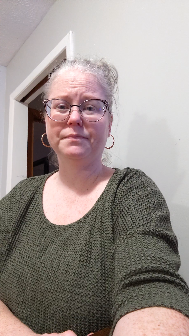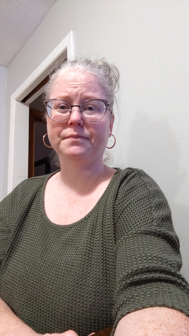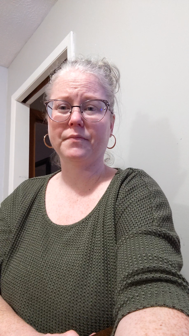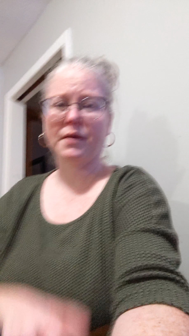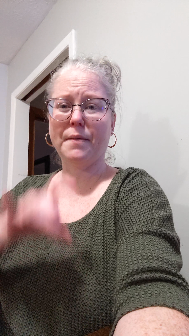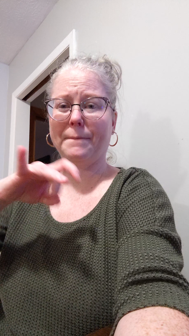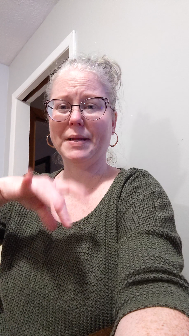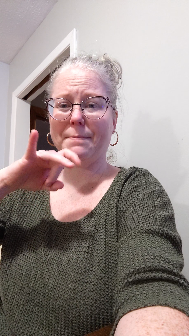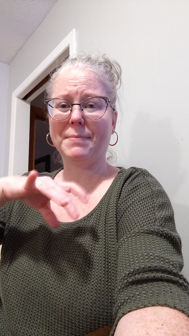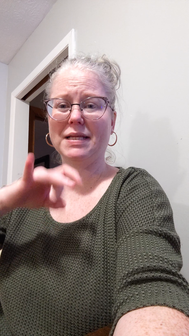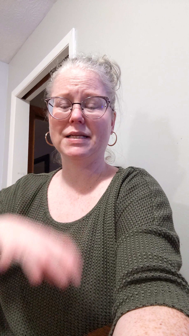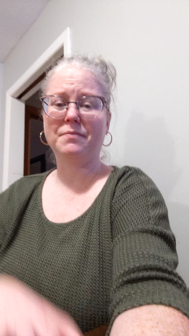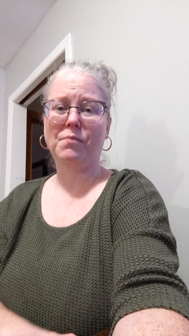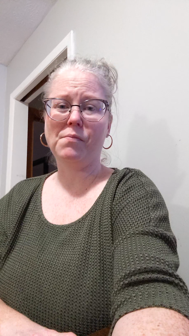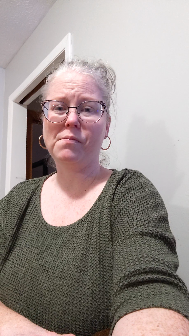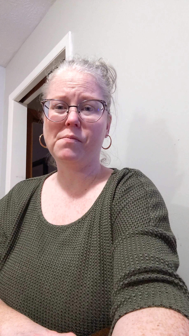pumpkin